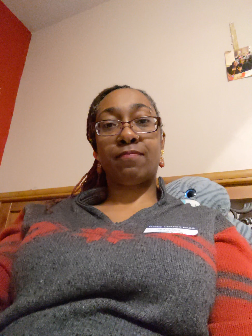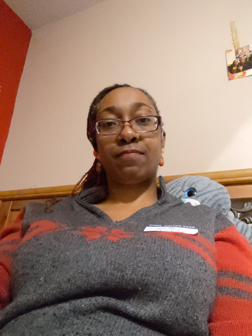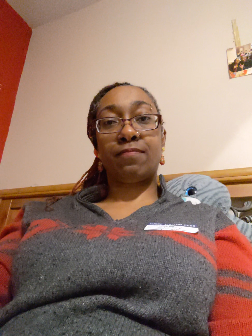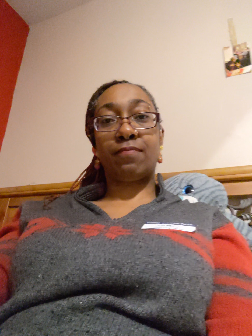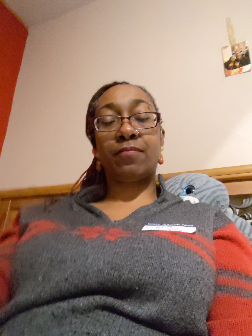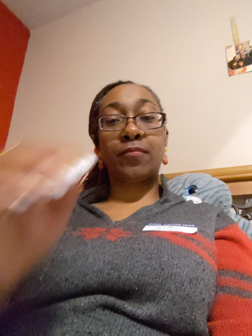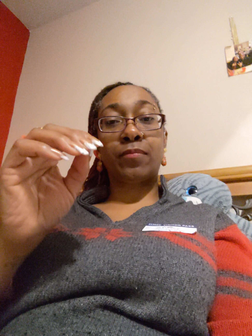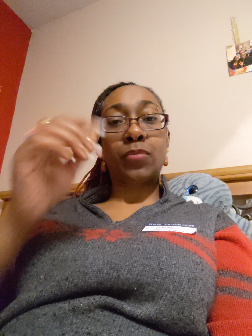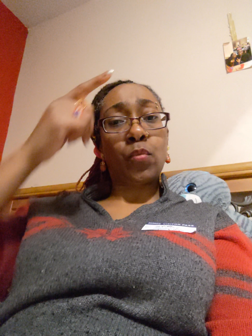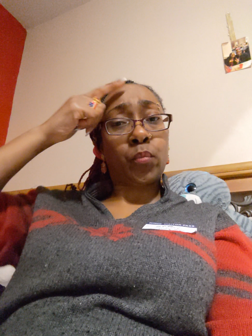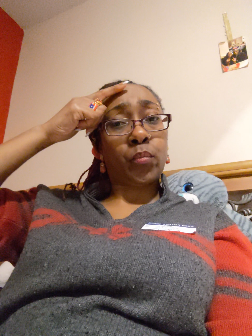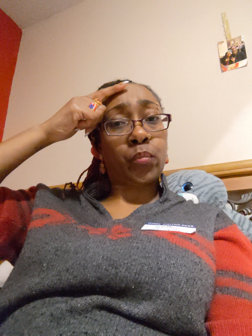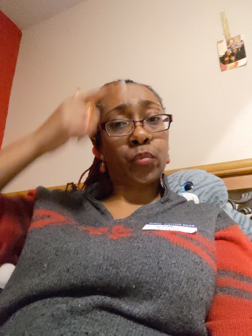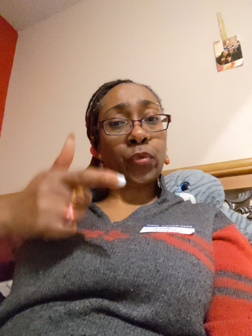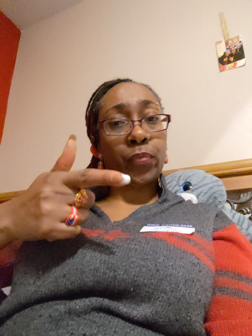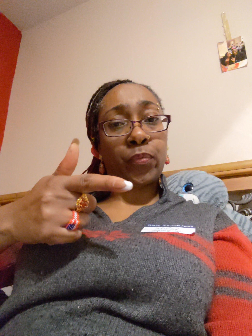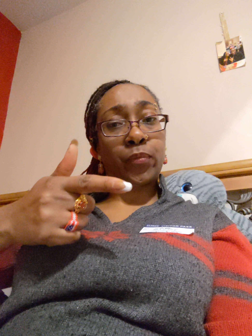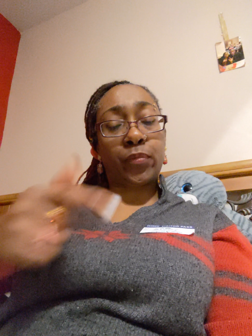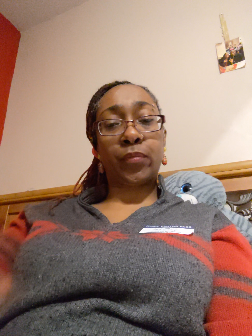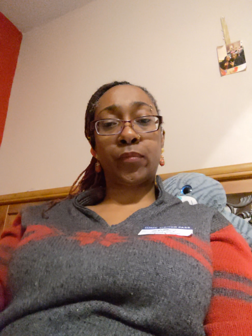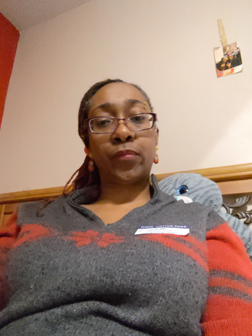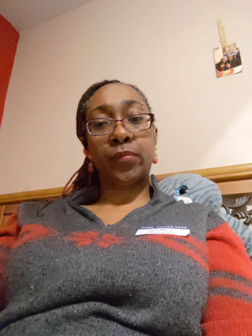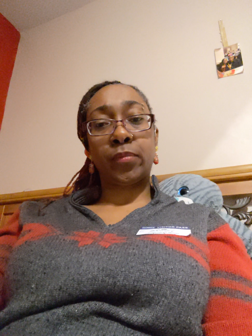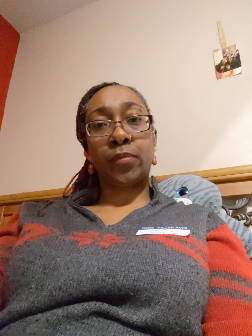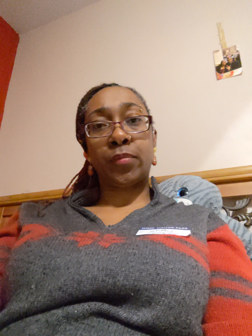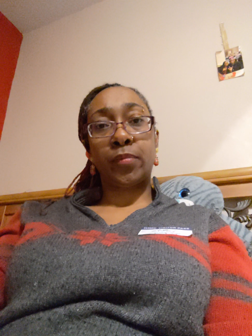brother